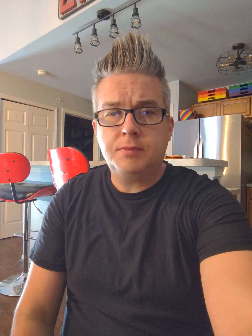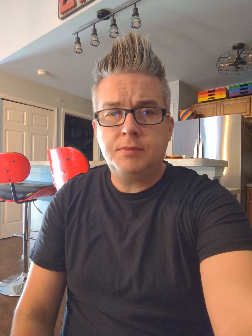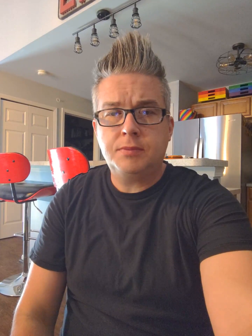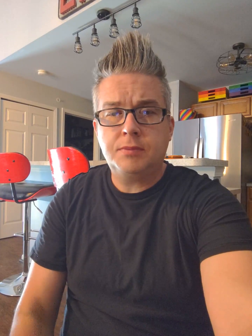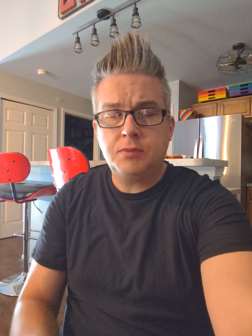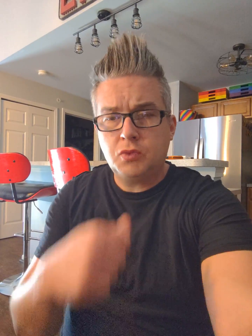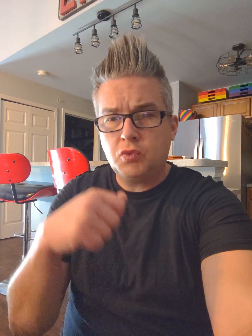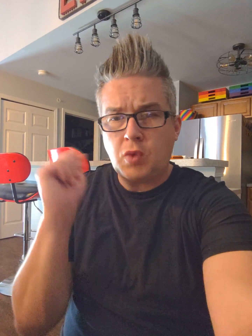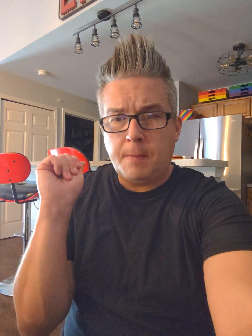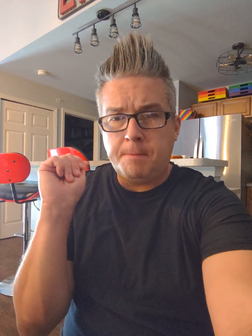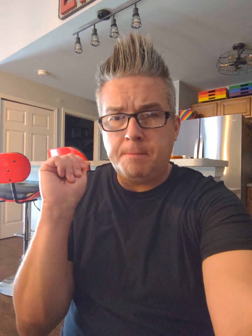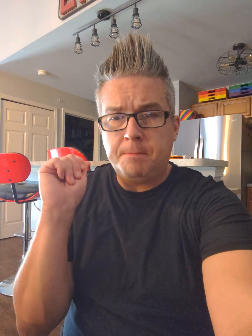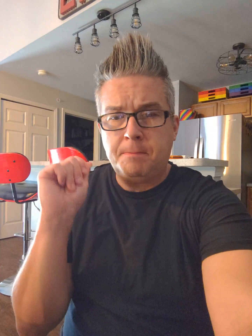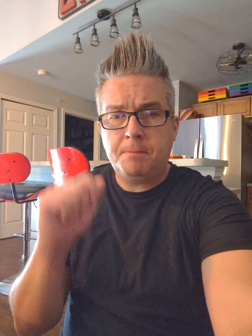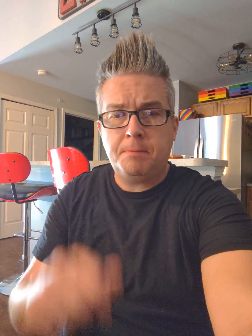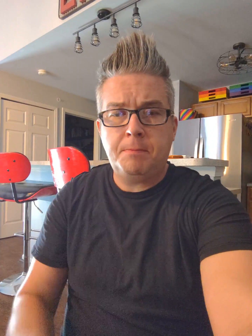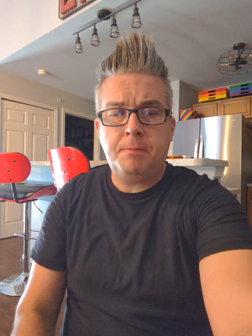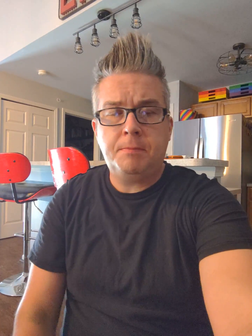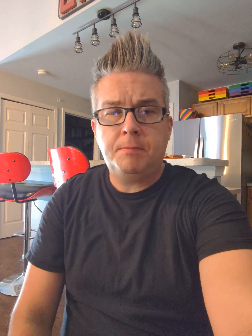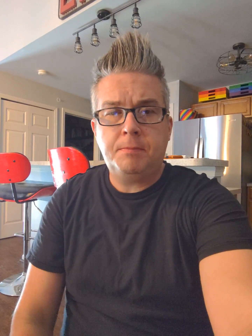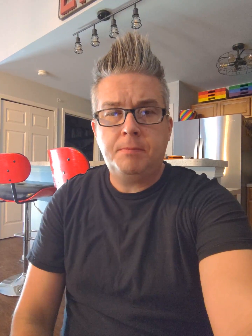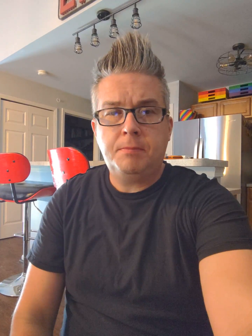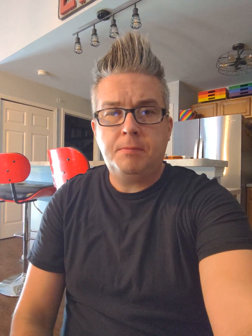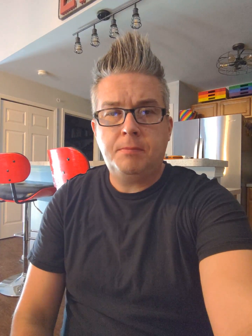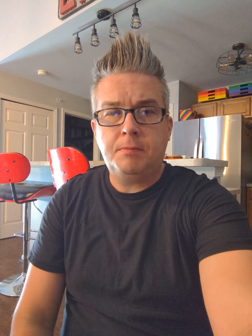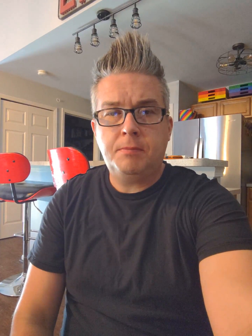rip